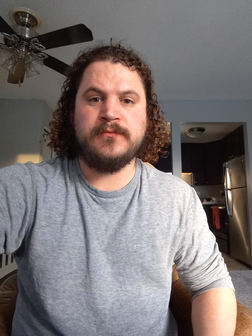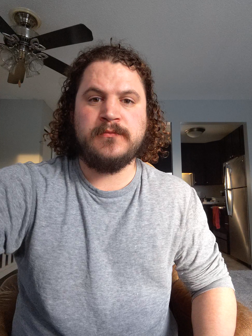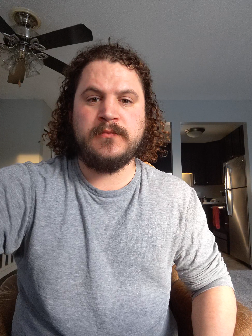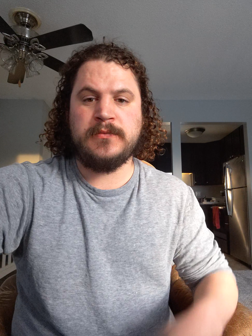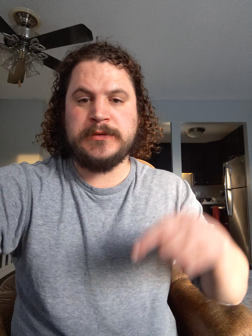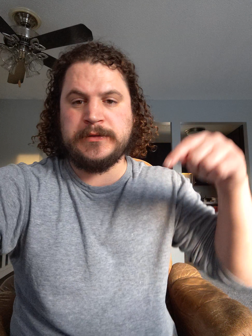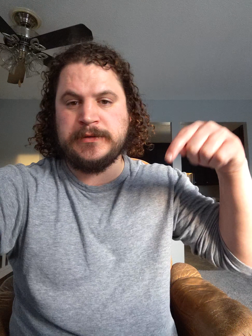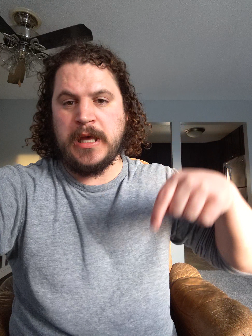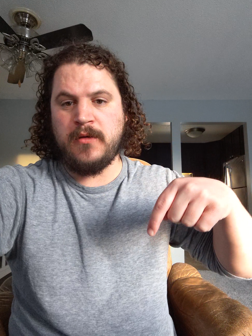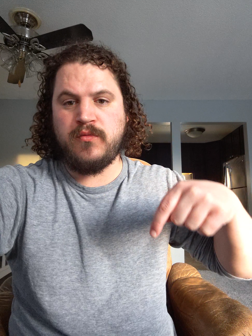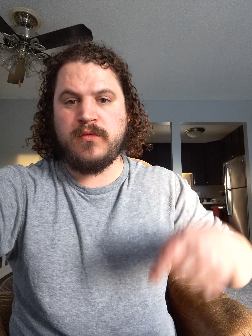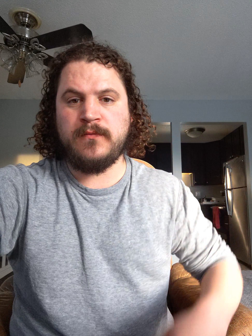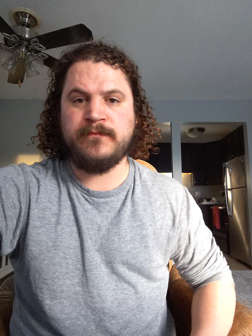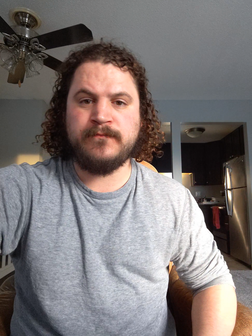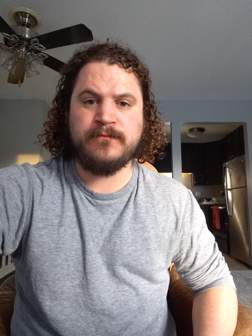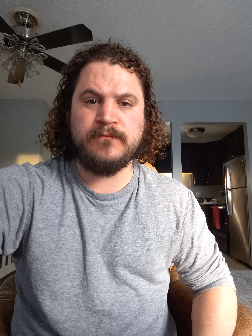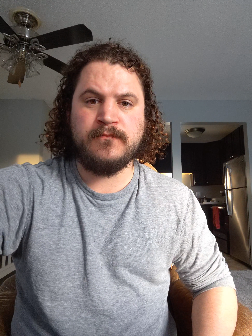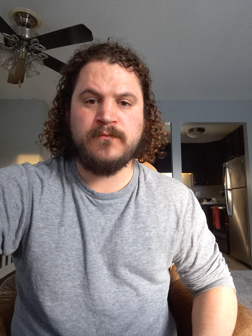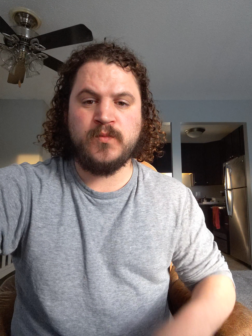down